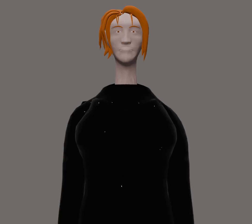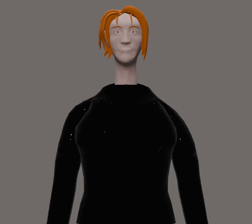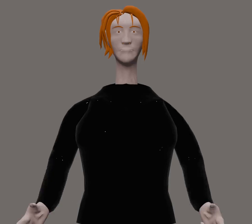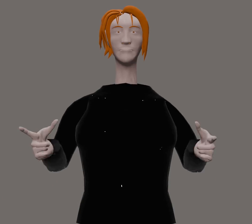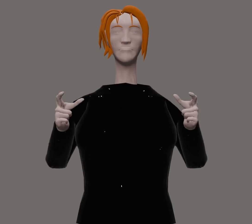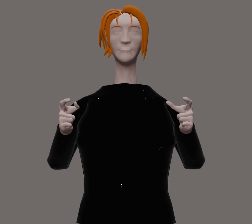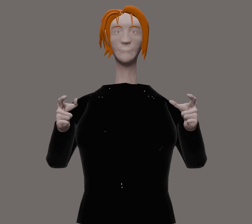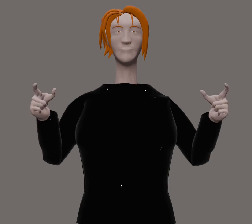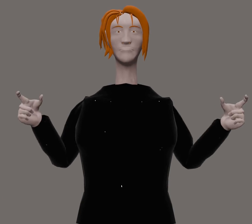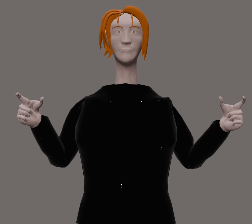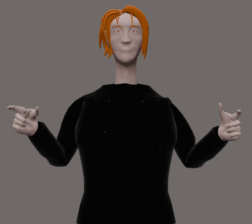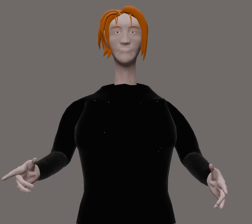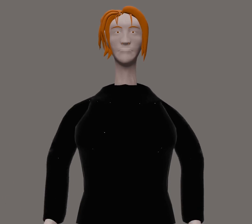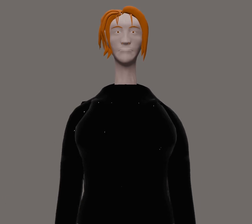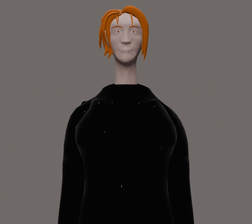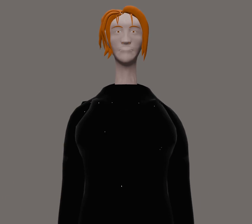Big Shoulders